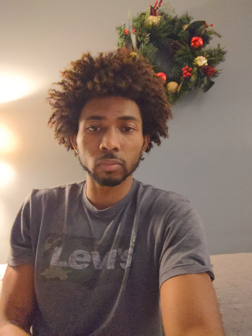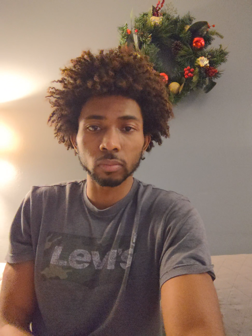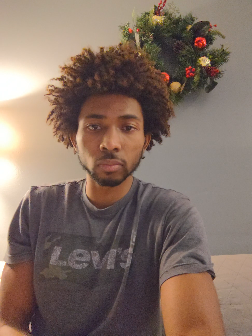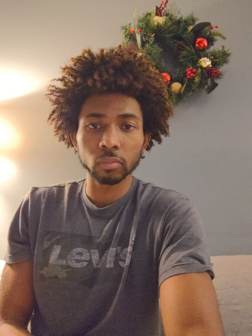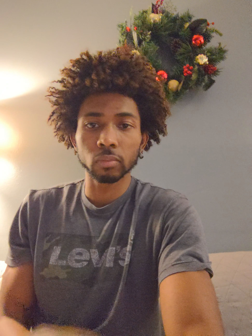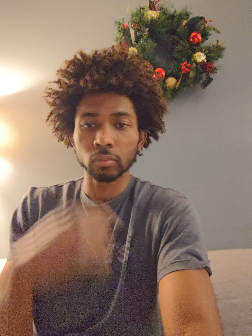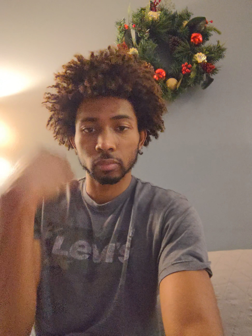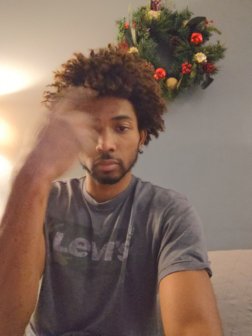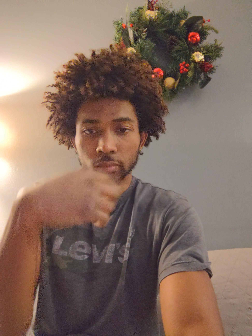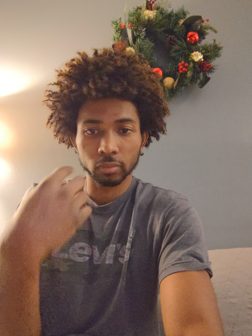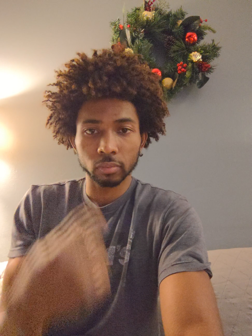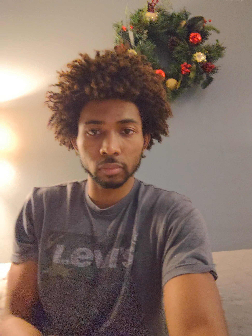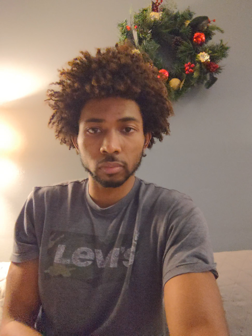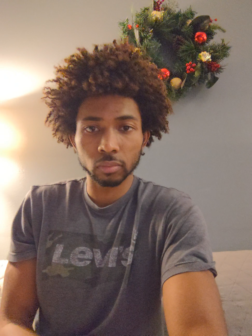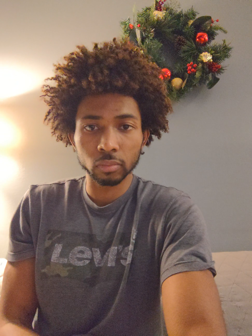face